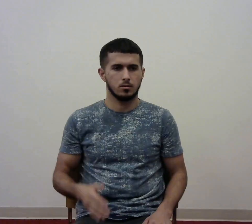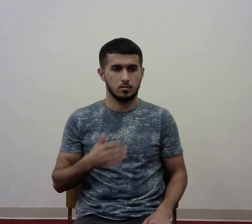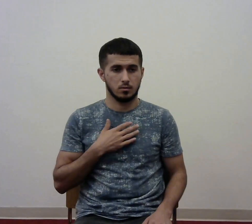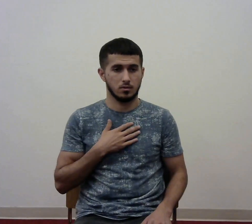mən